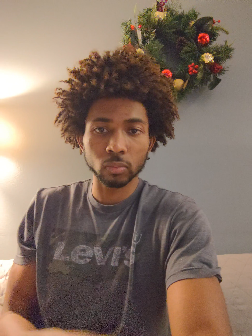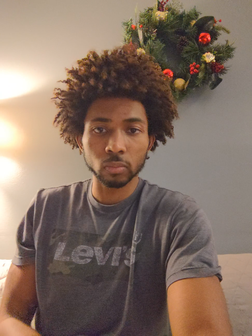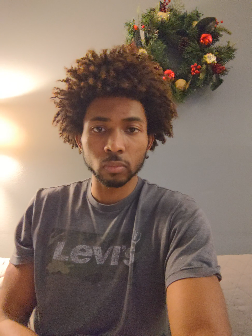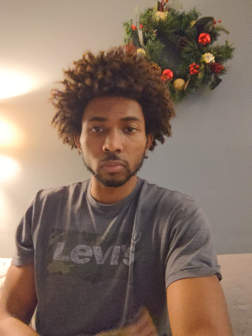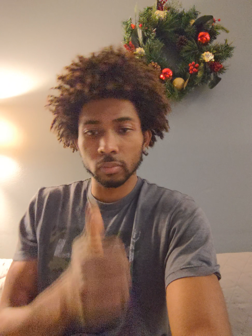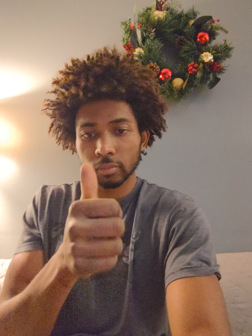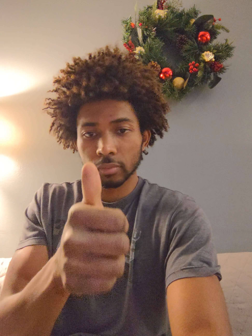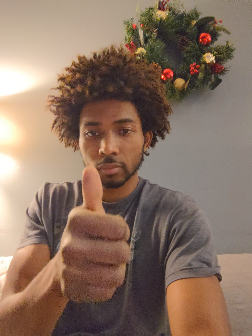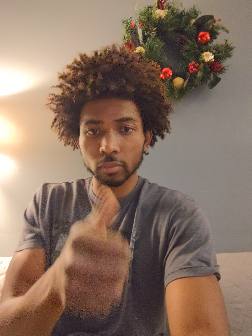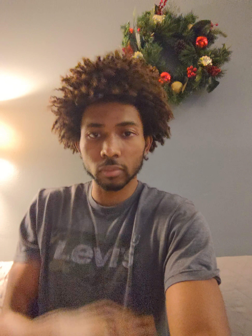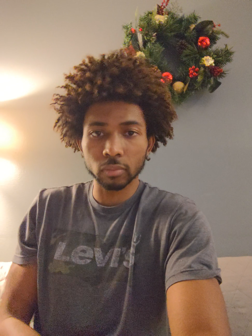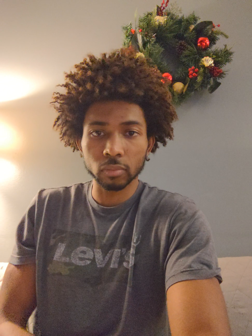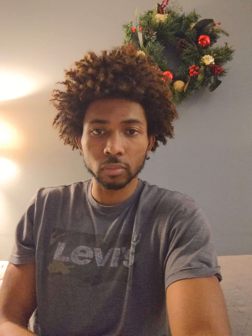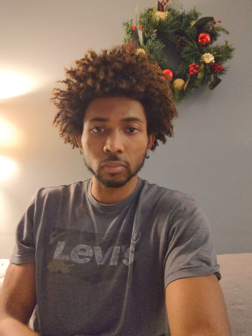yourself